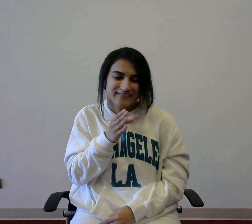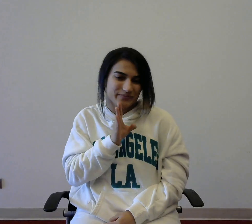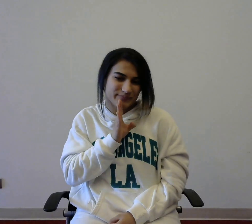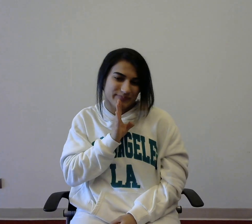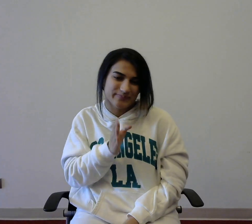qız